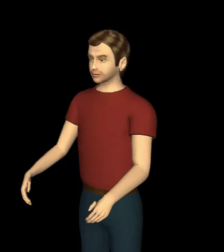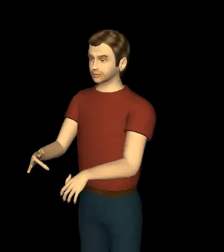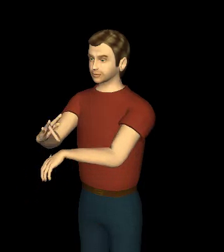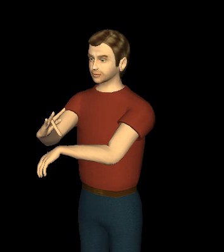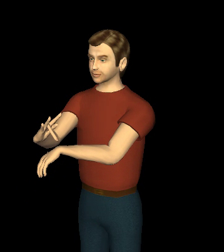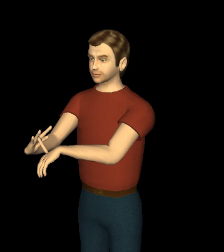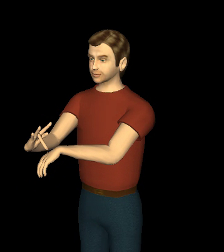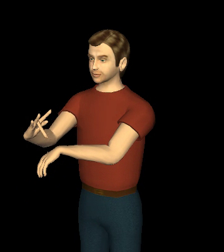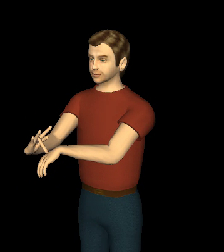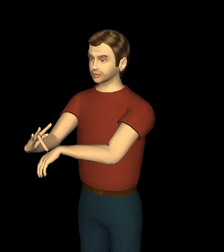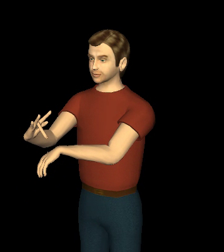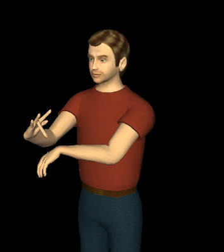يلمس